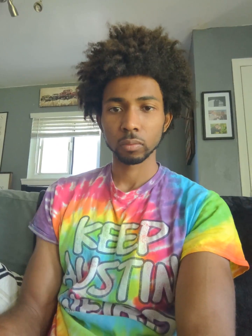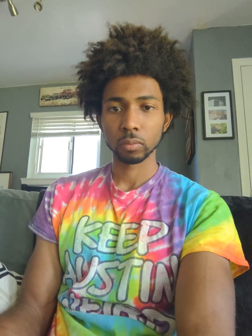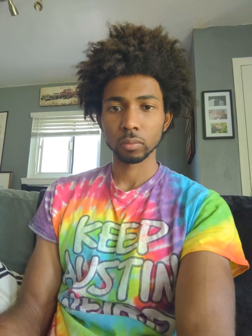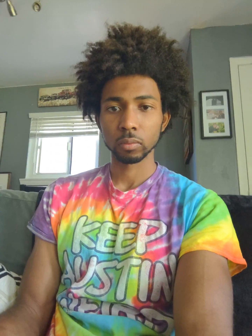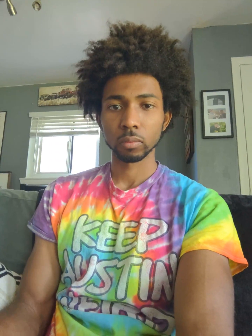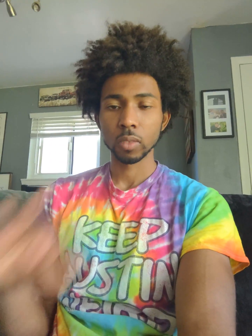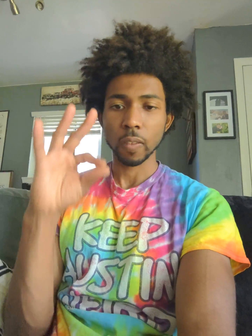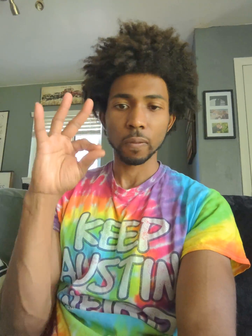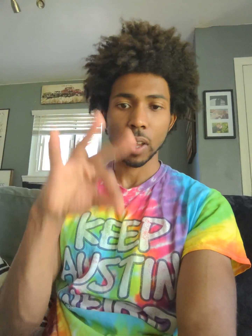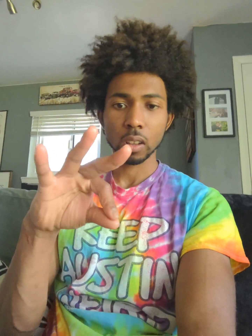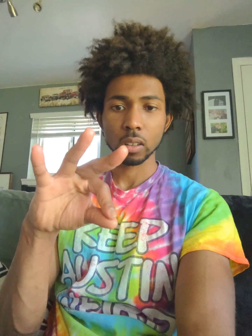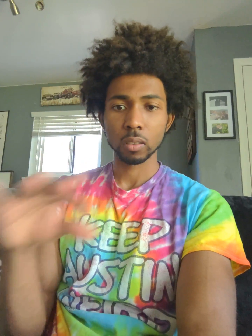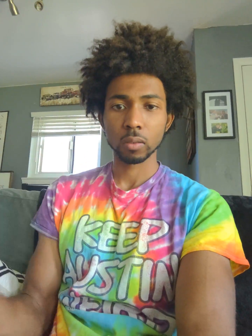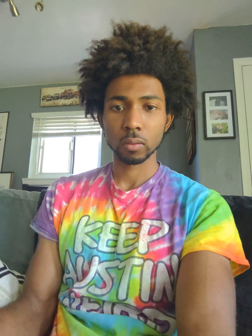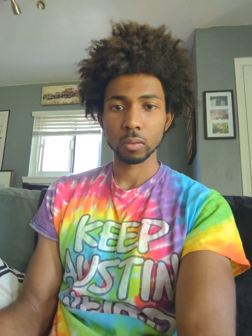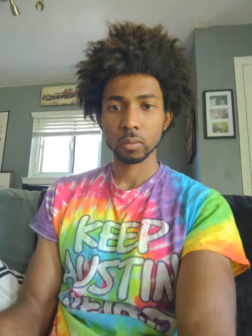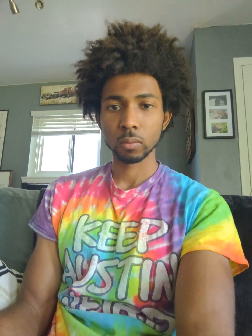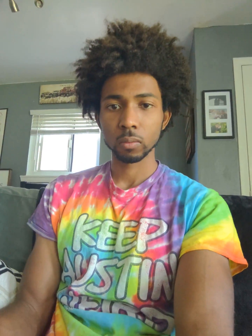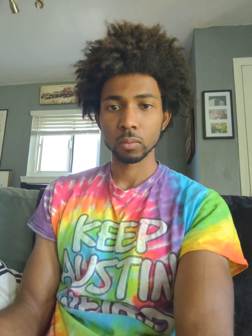fit